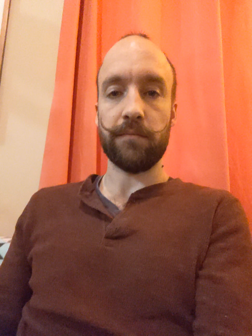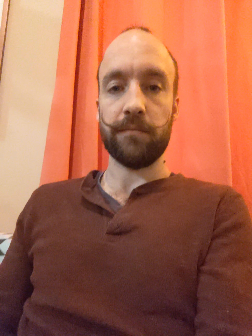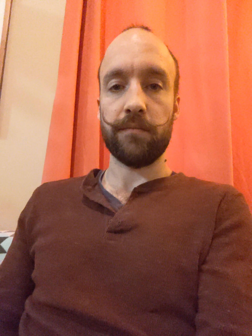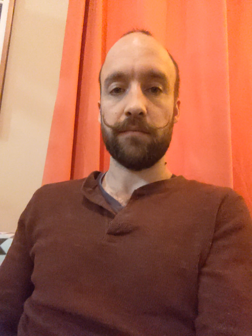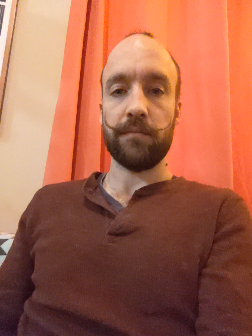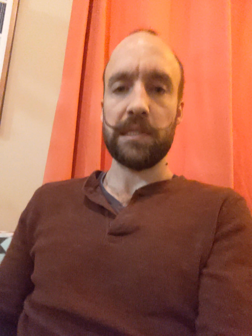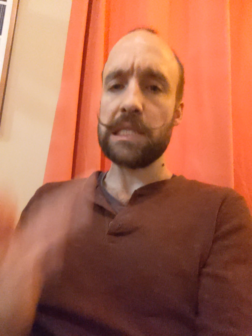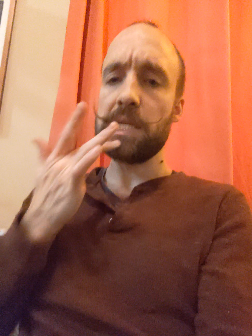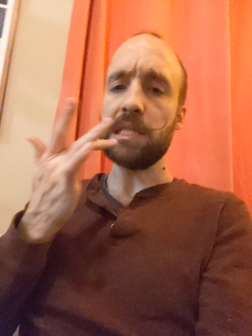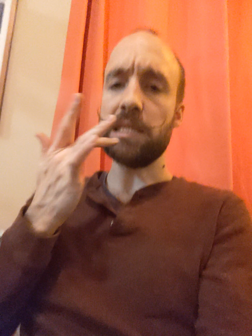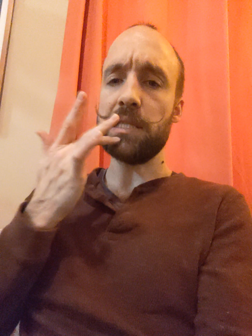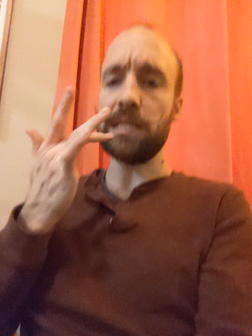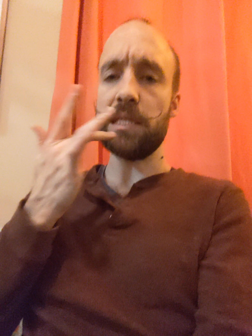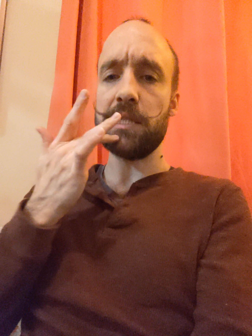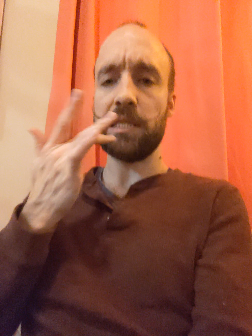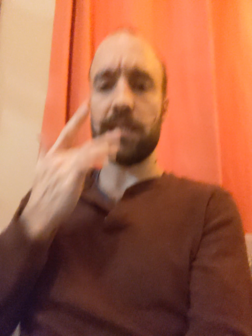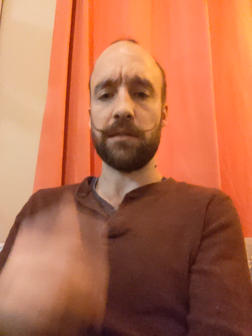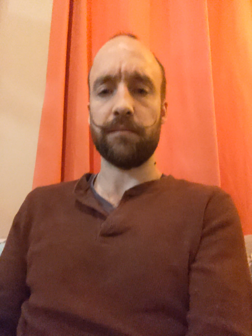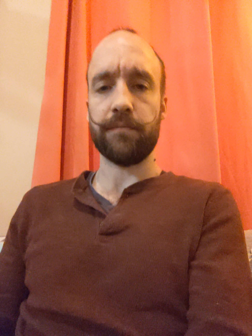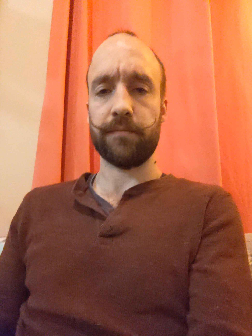taste